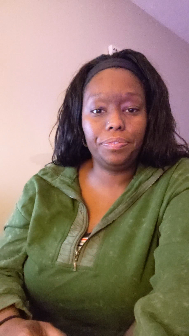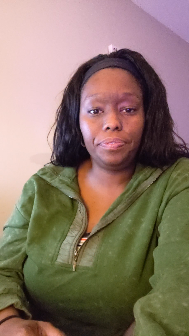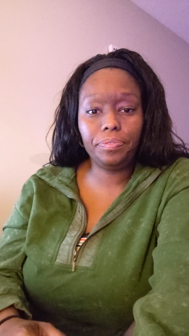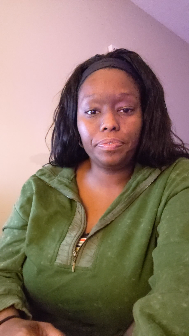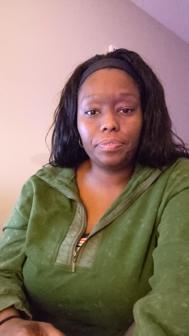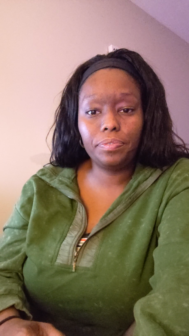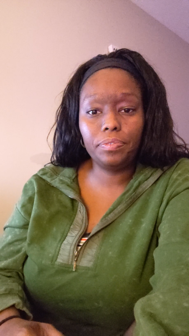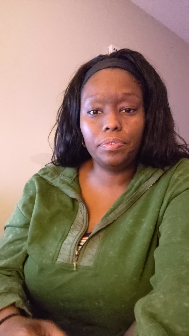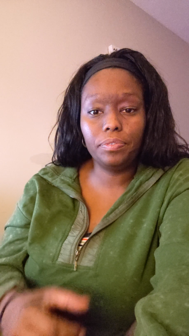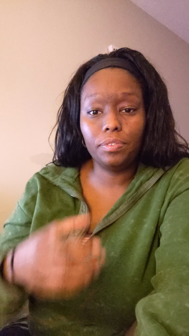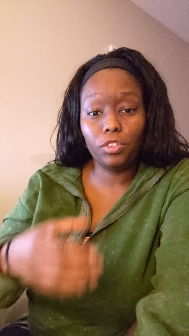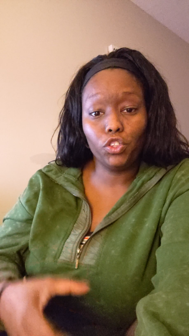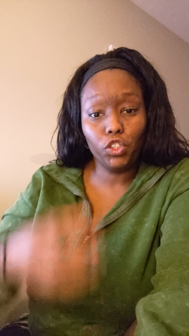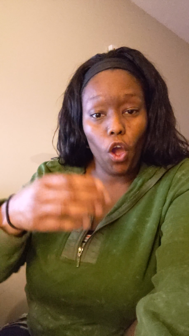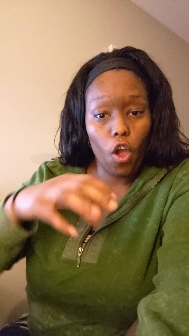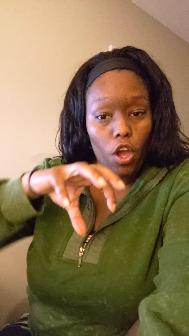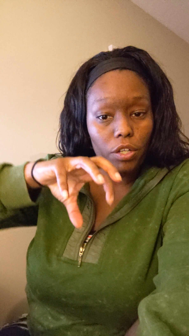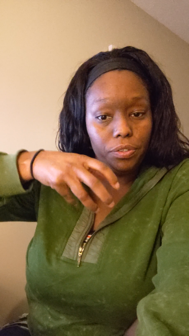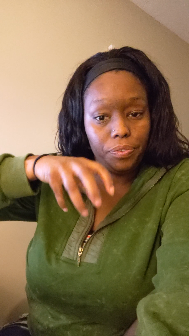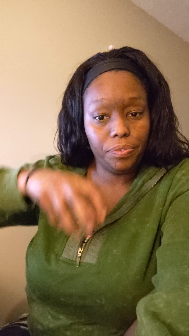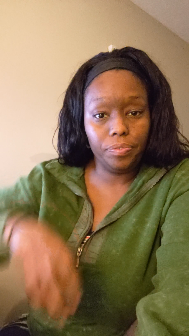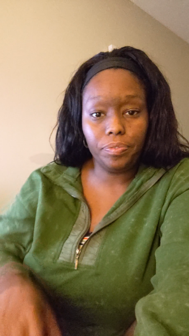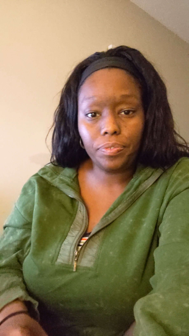jar